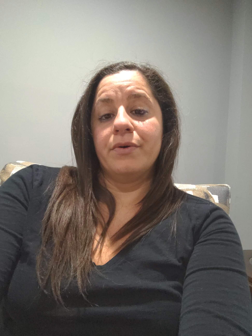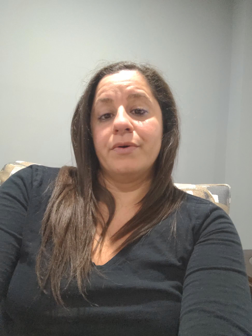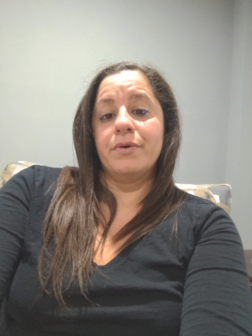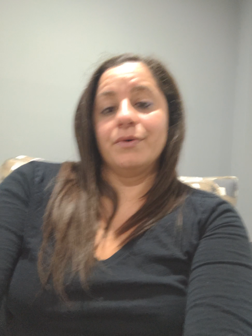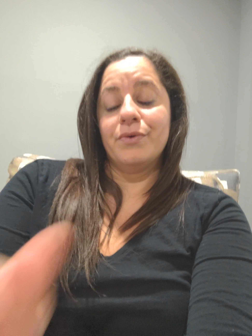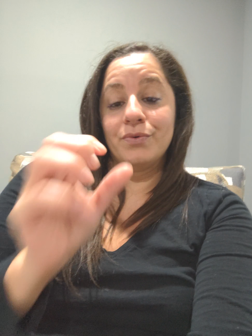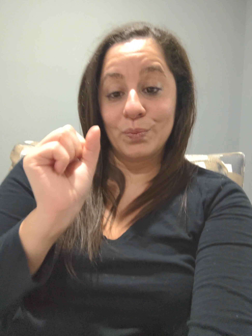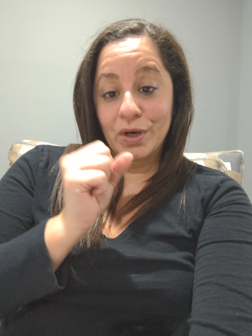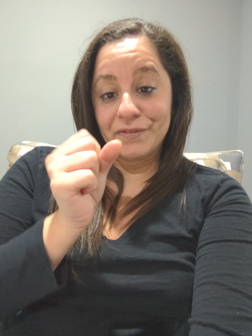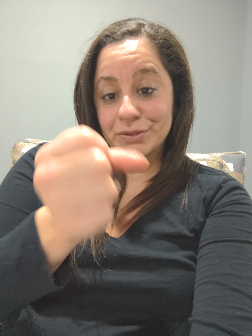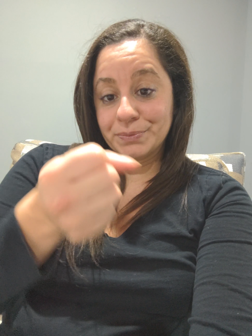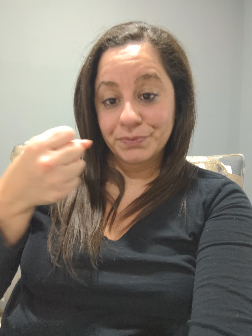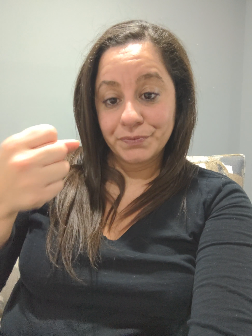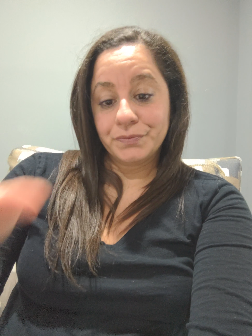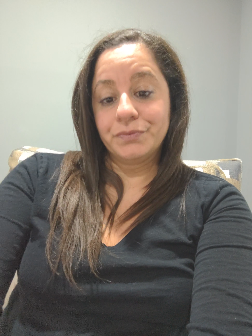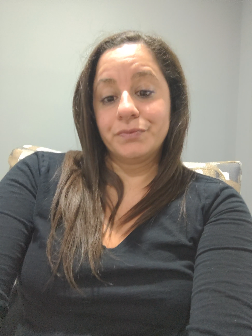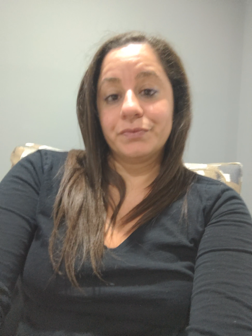refrigerator